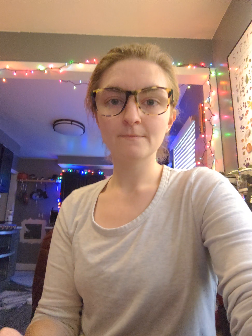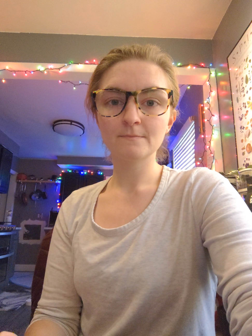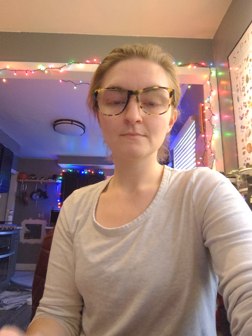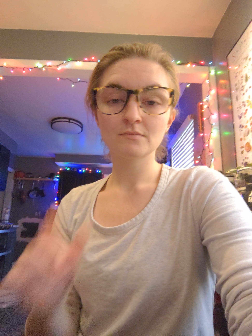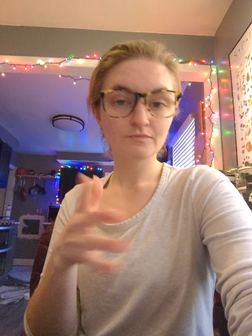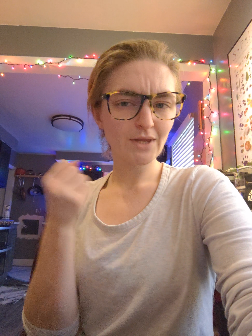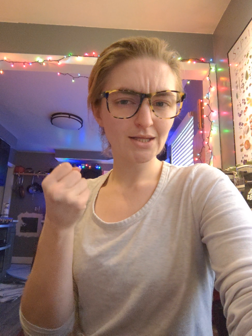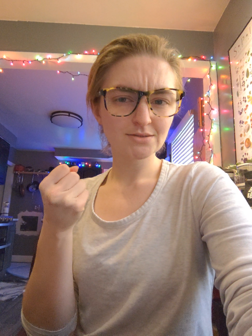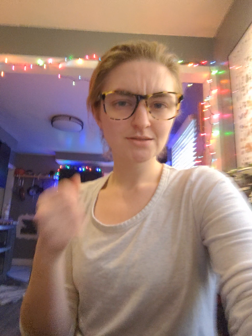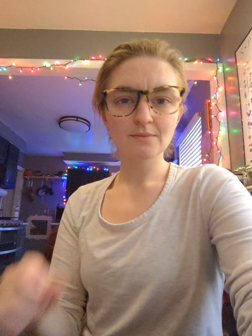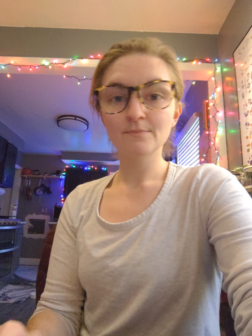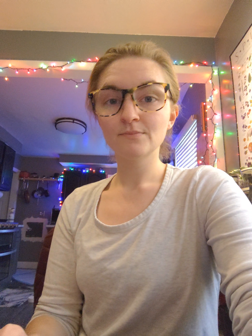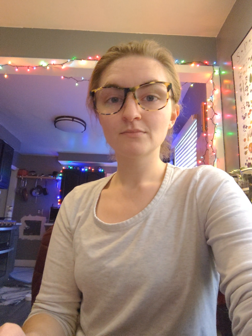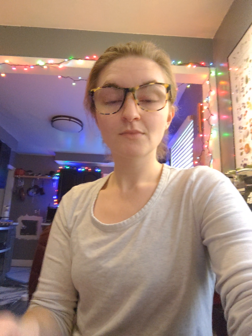fast